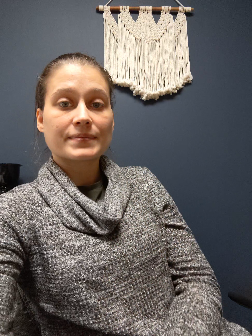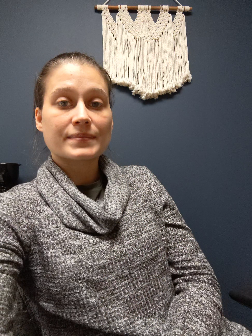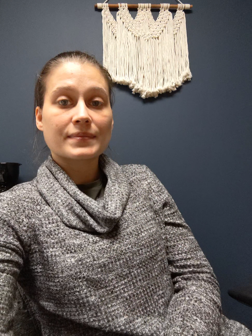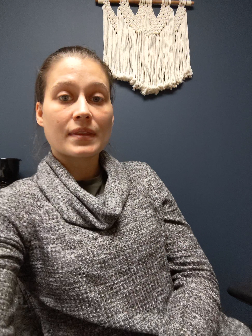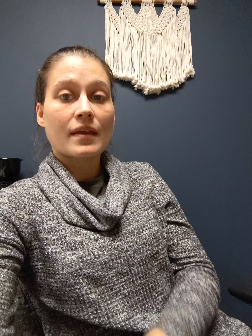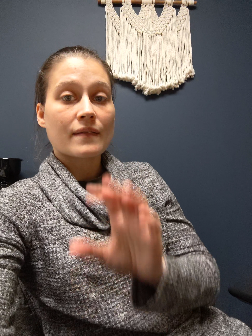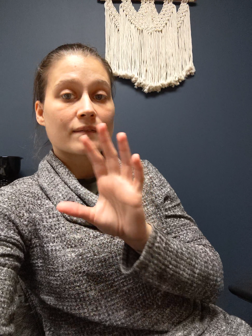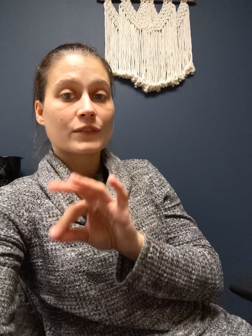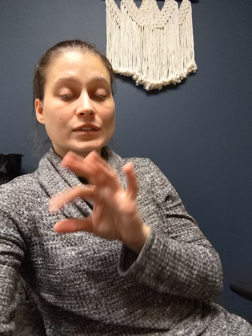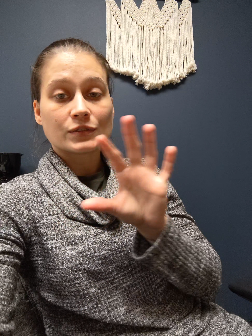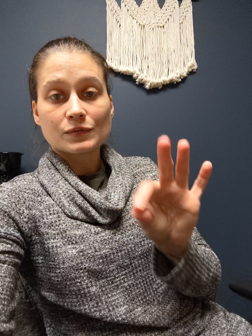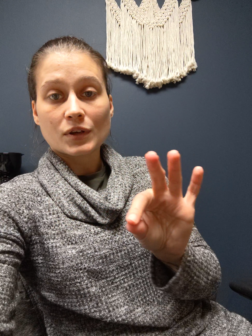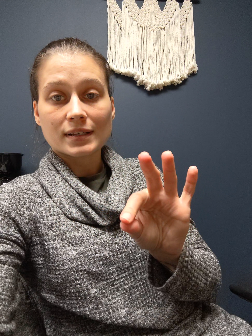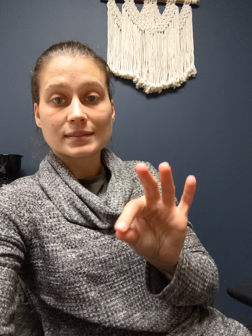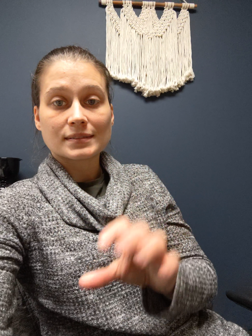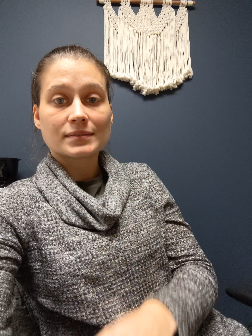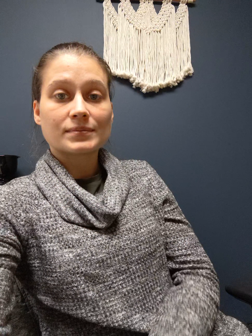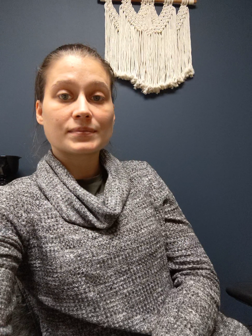french fries